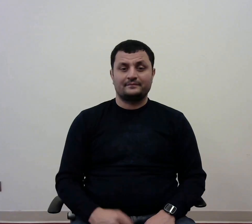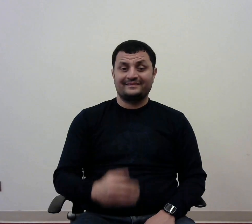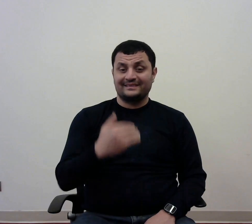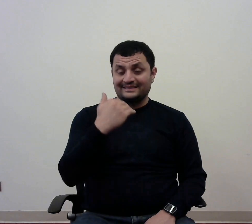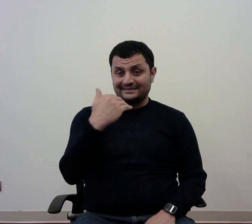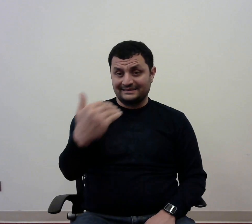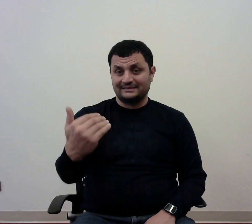siz